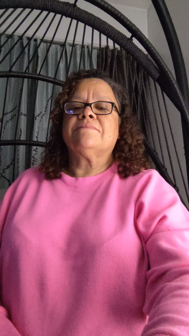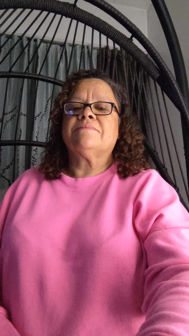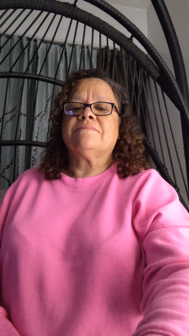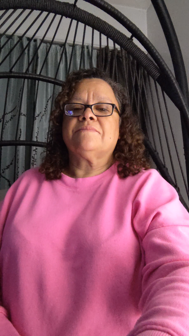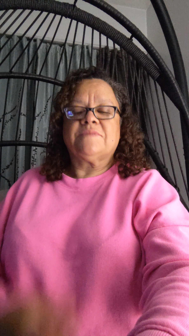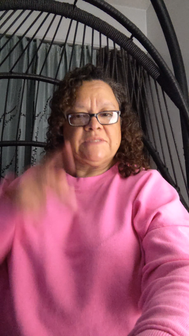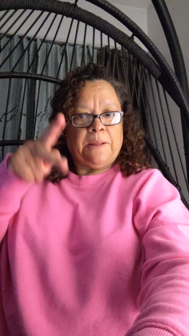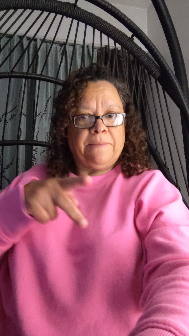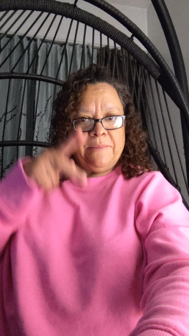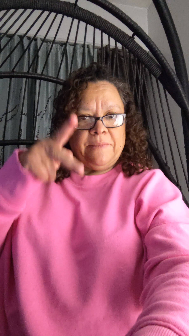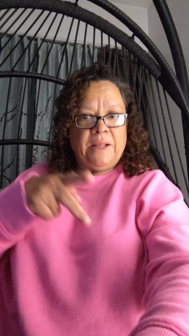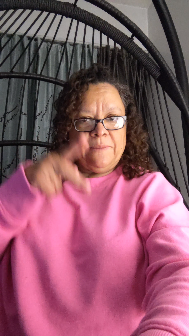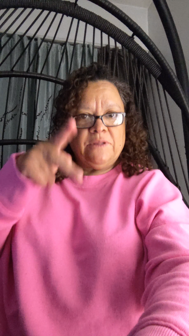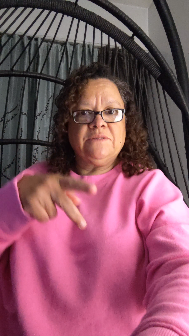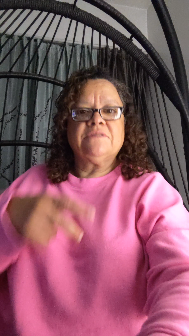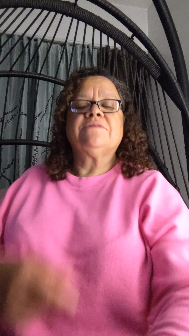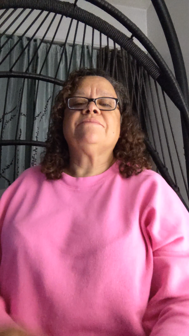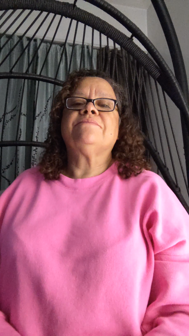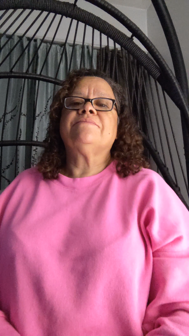people